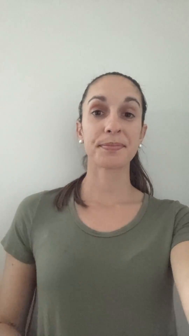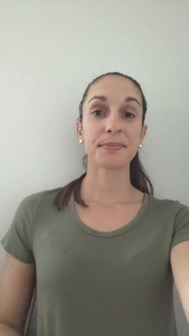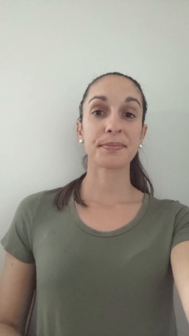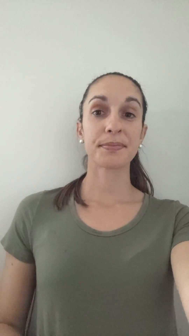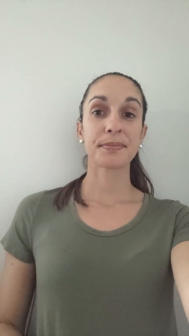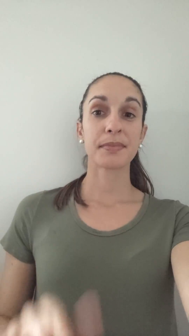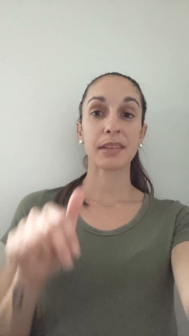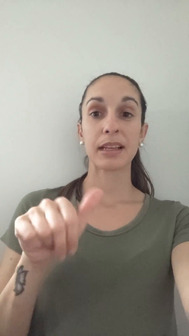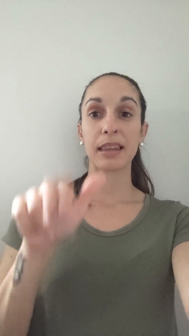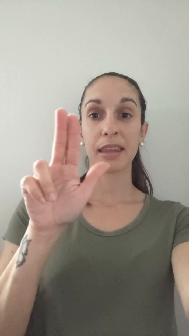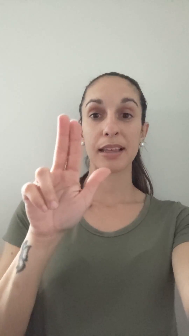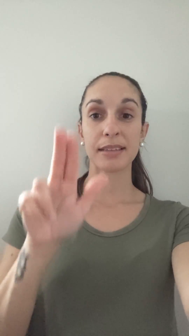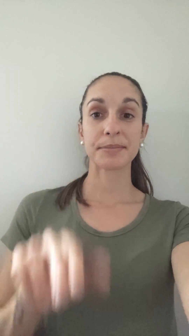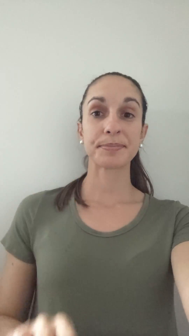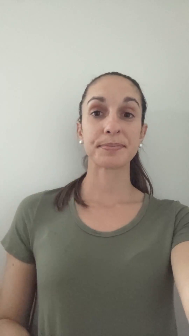lick